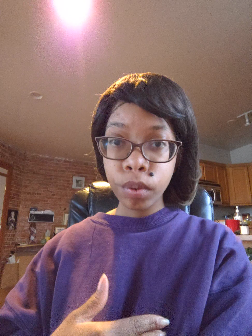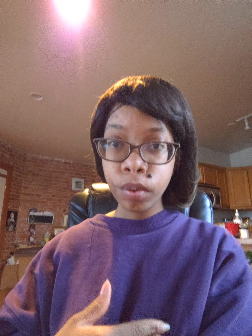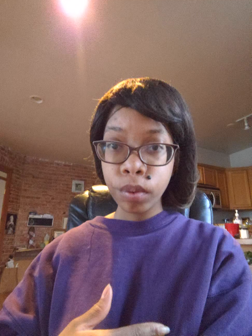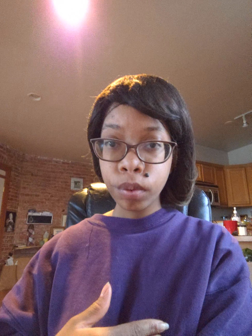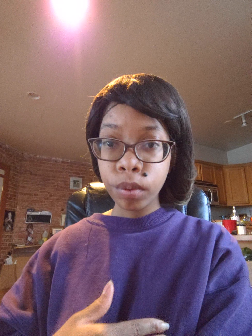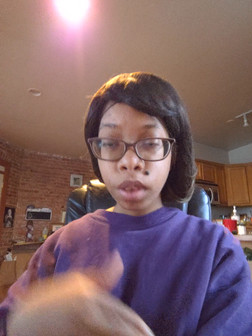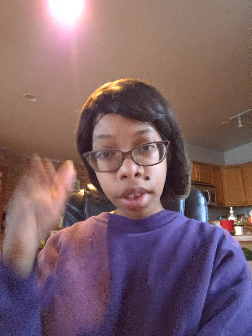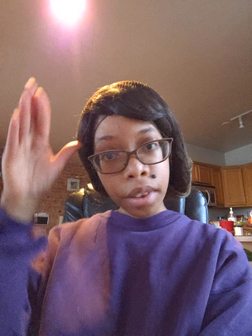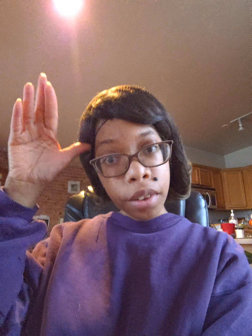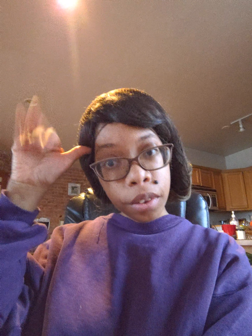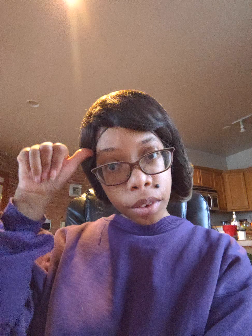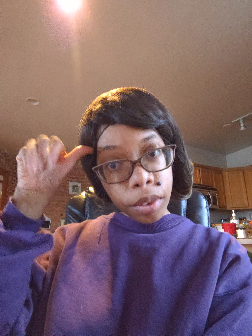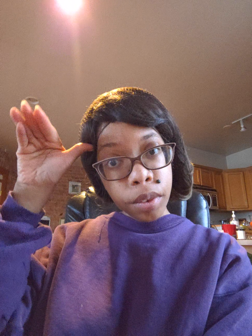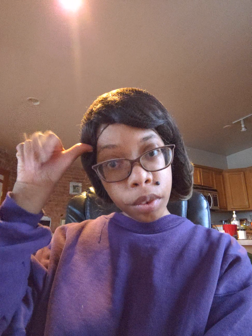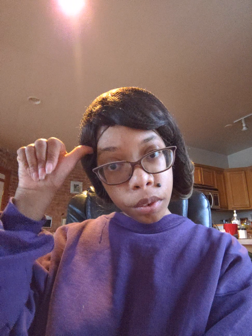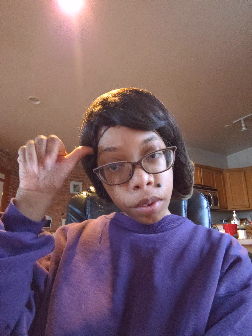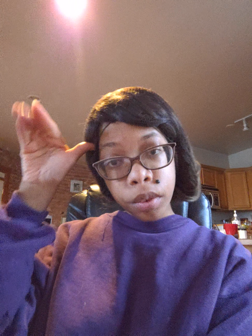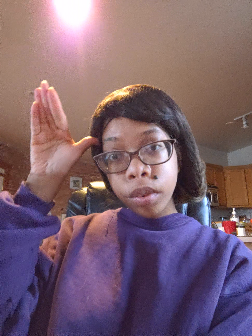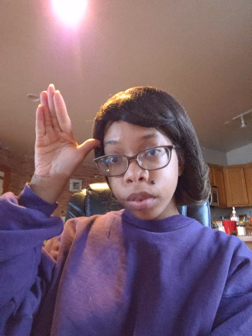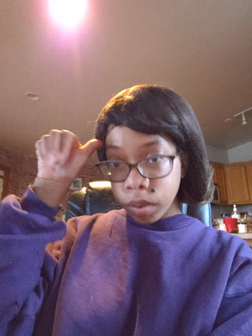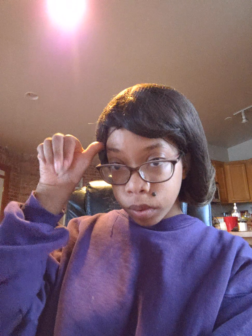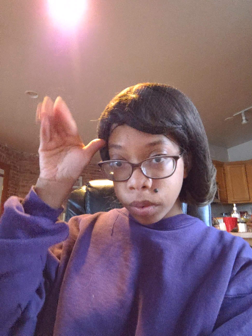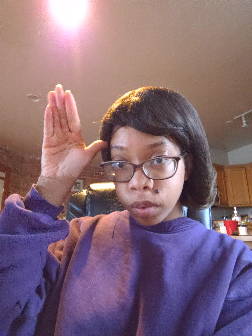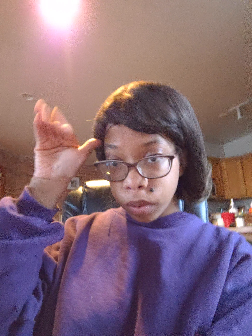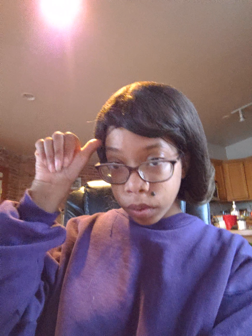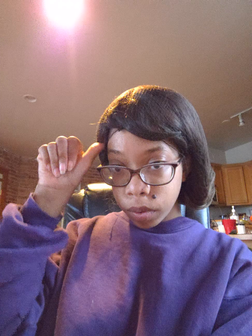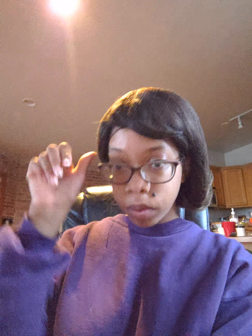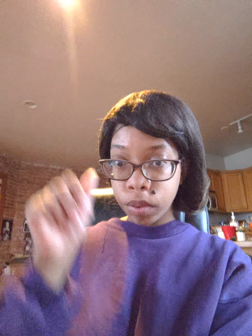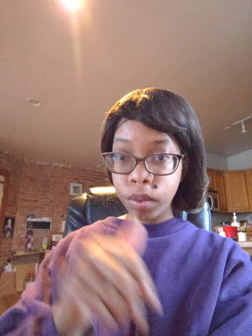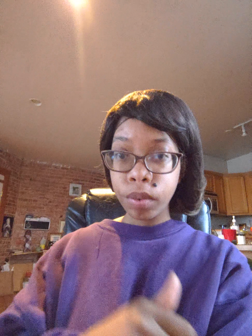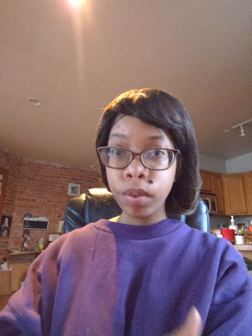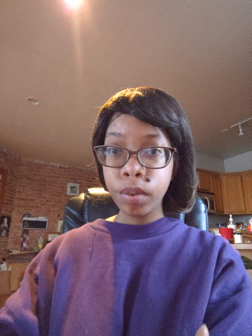donkey